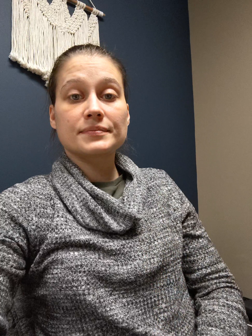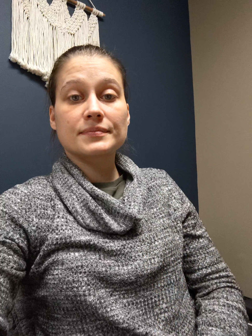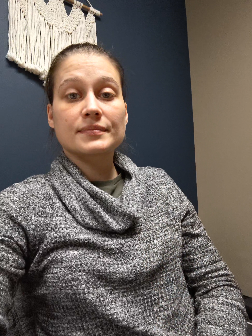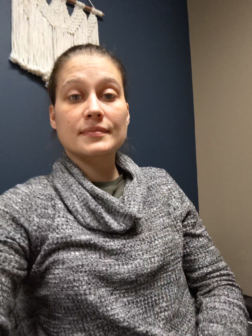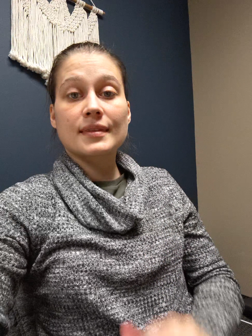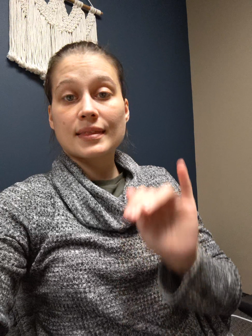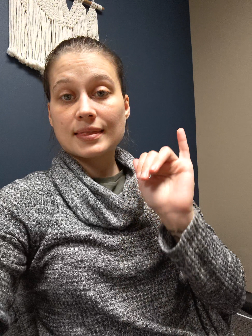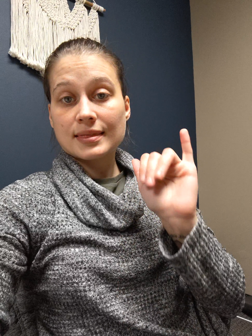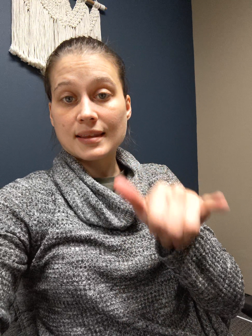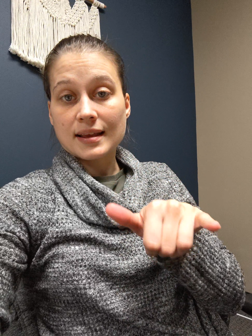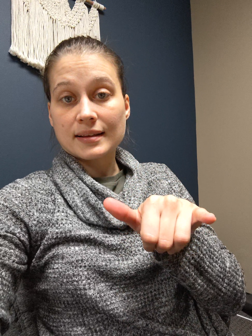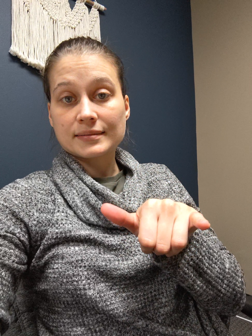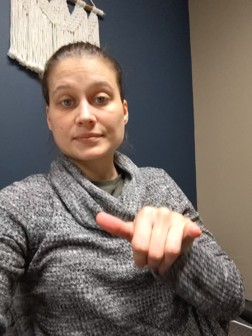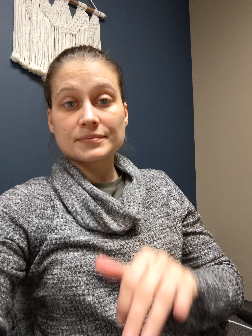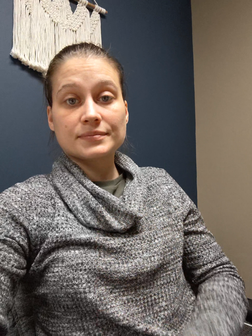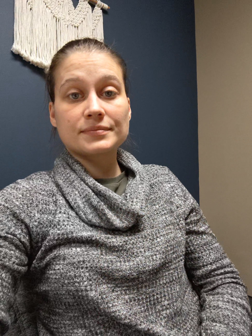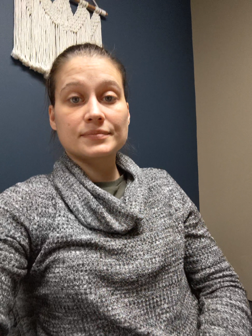that